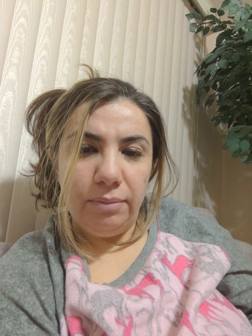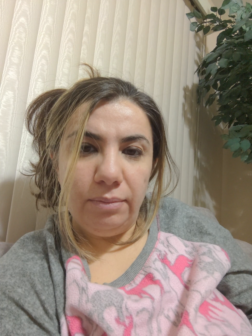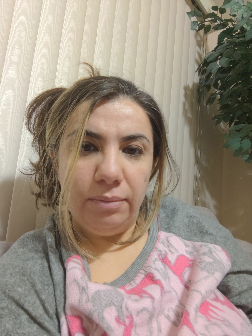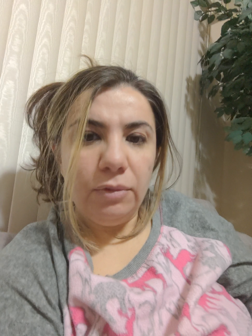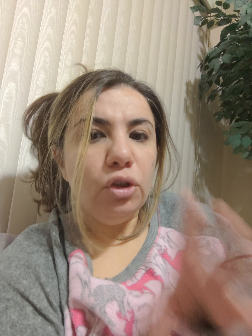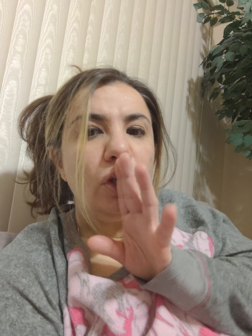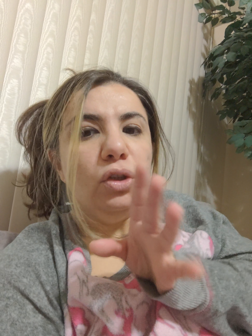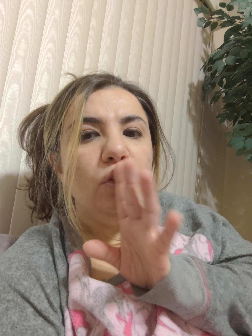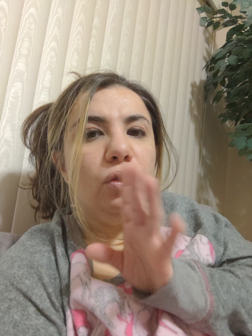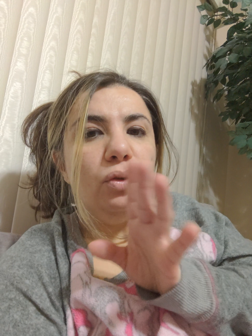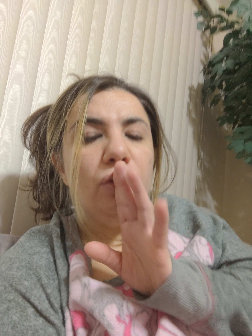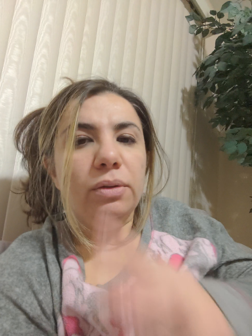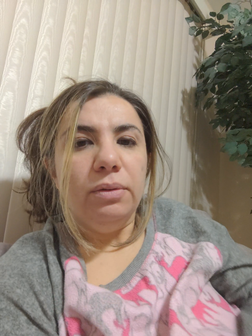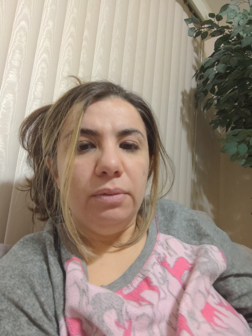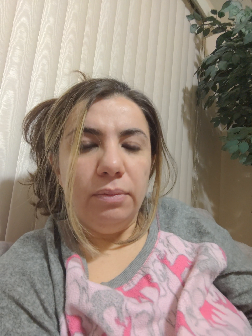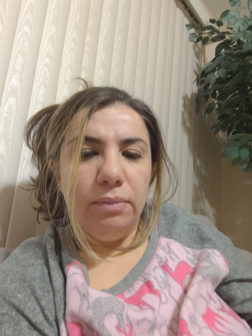talk